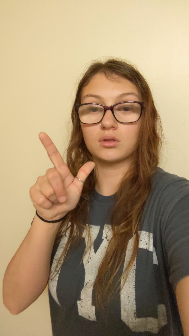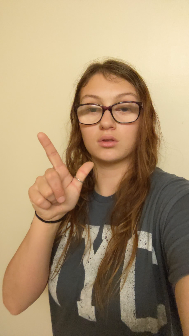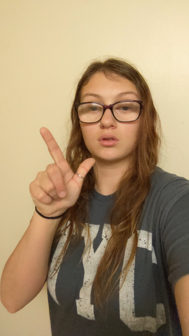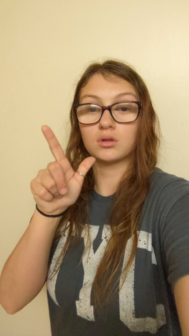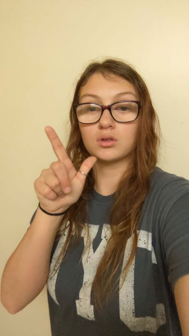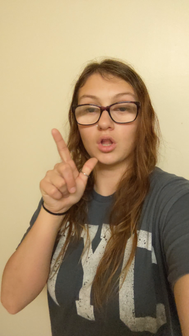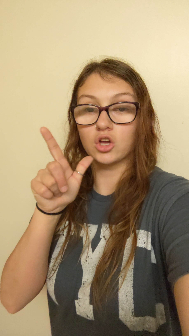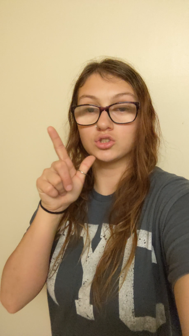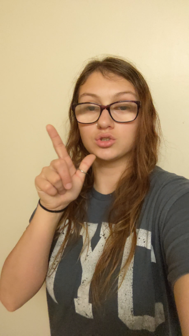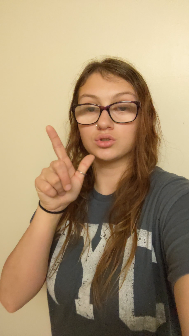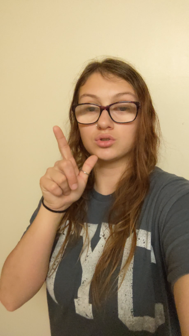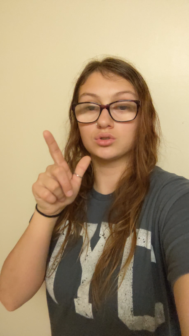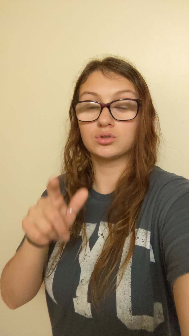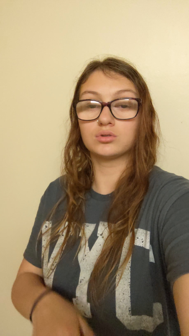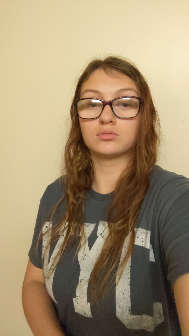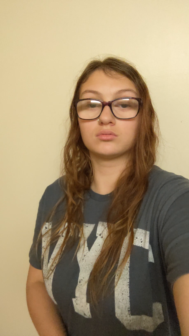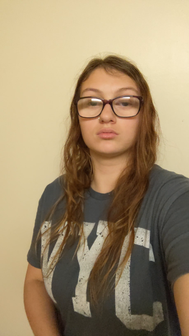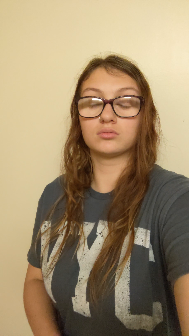lunch